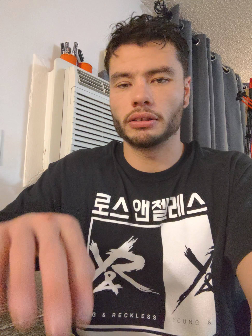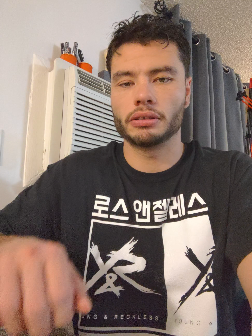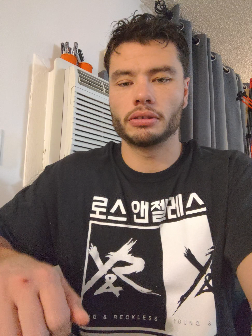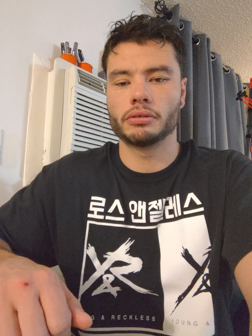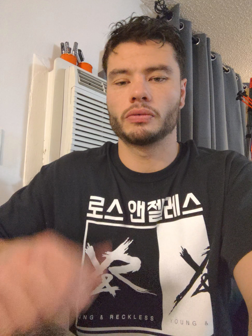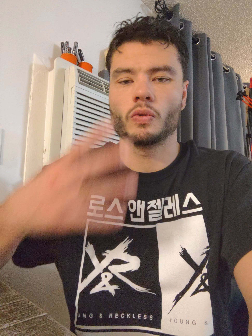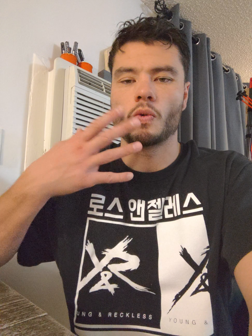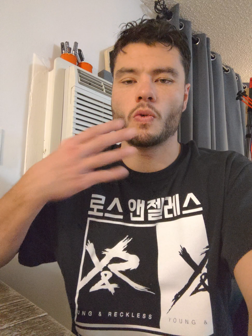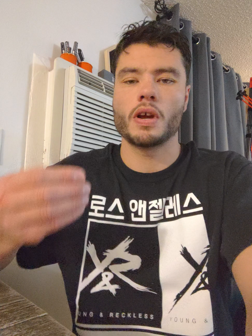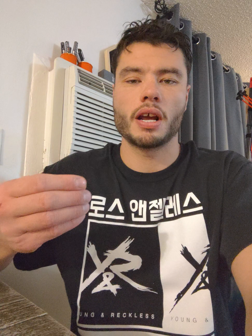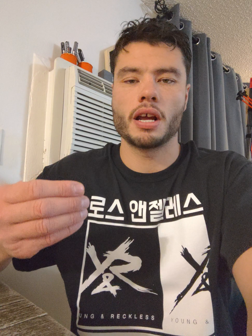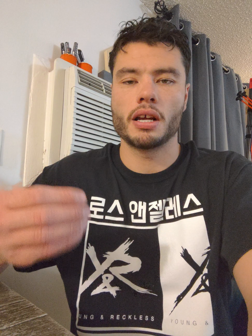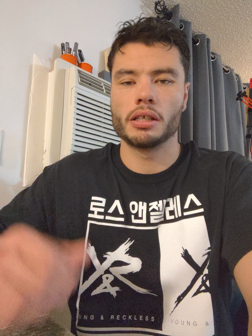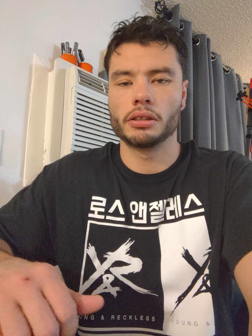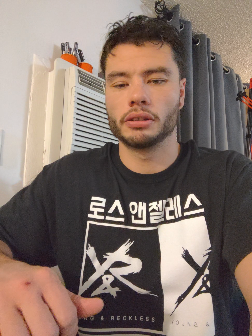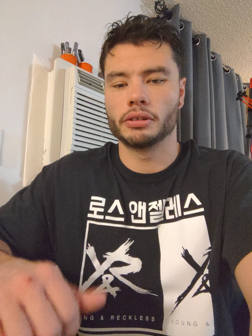wet